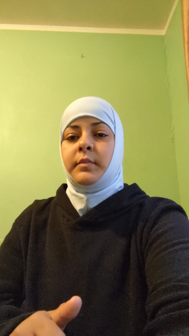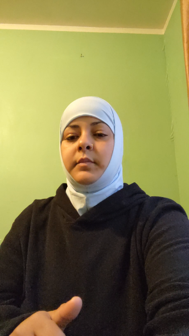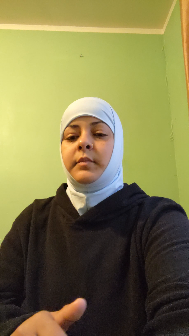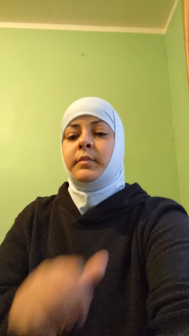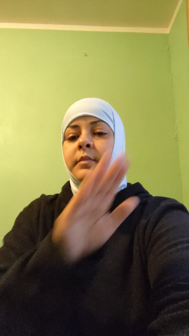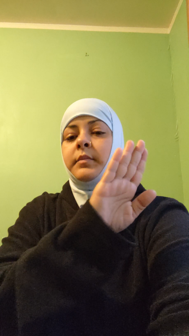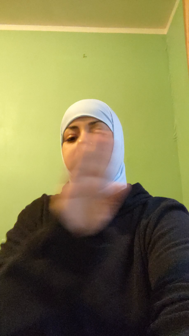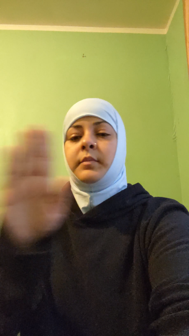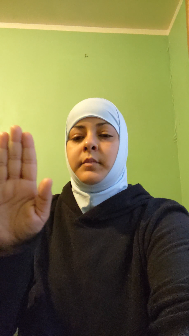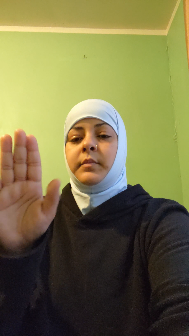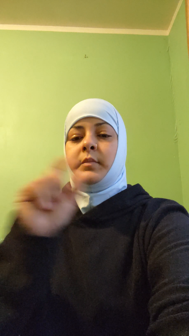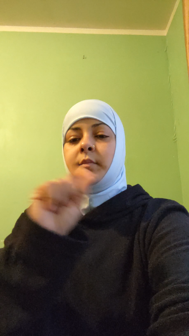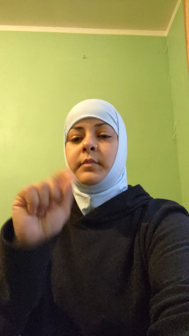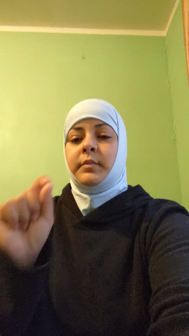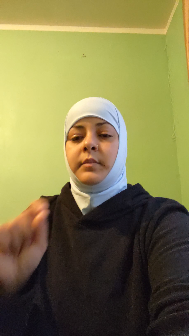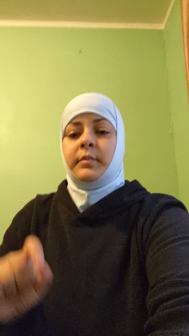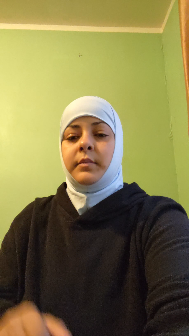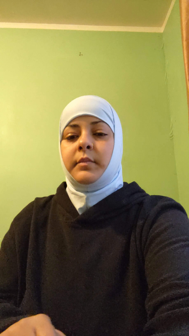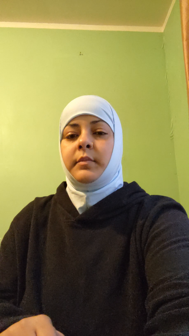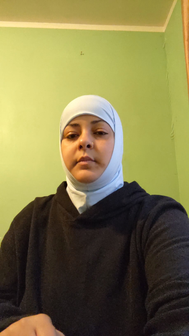chalk